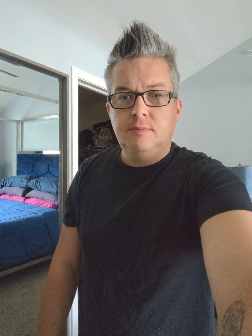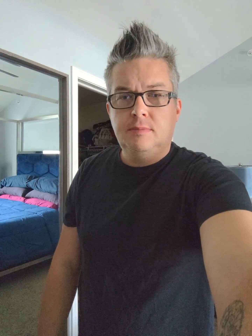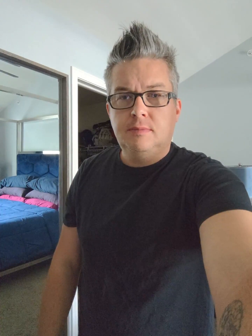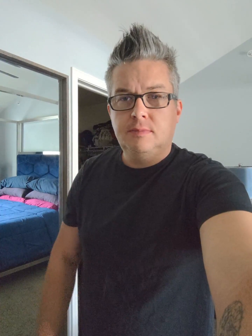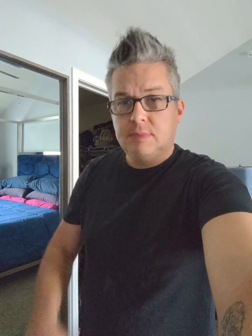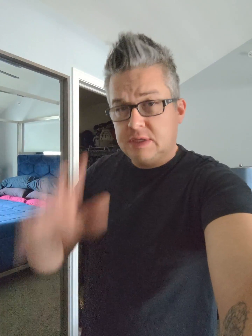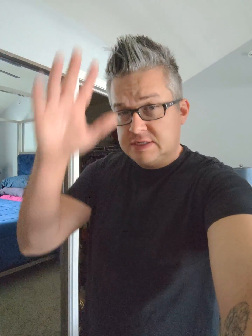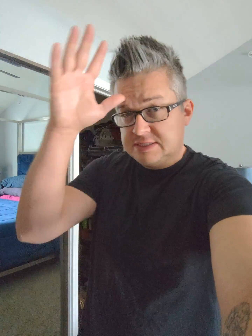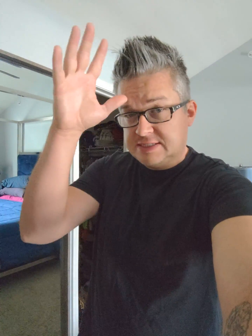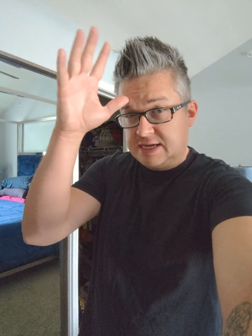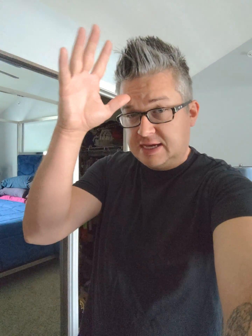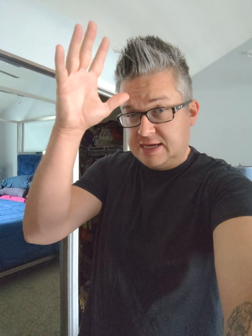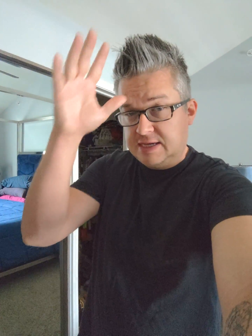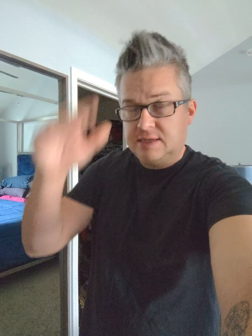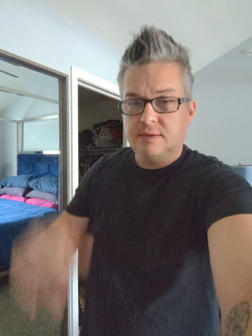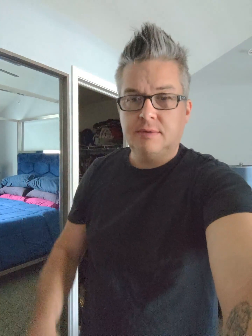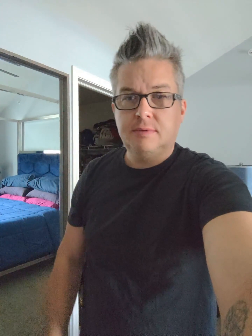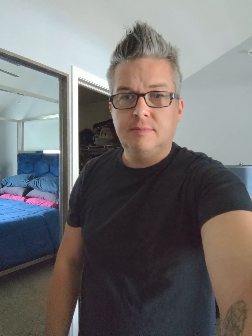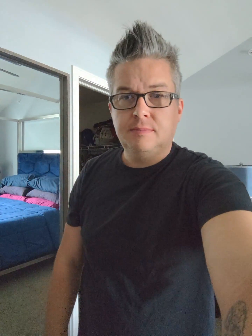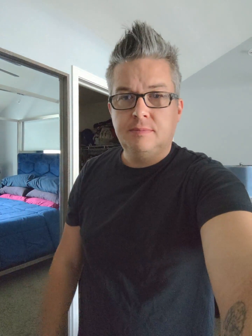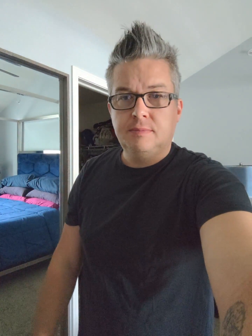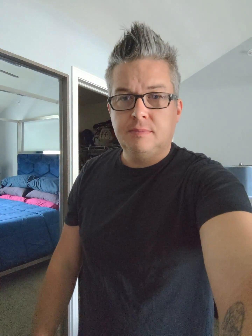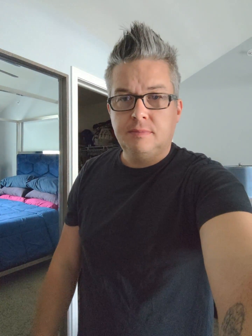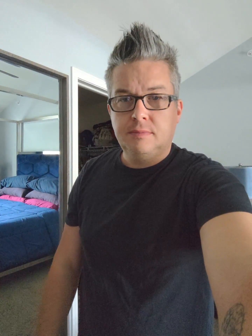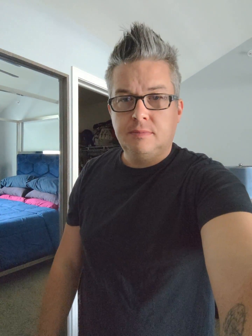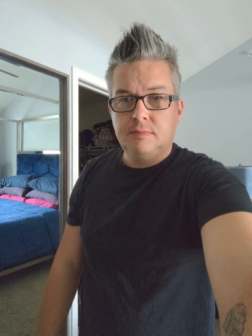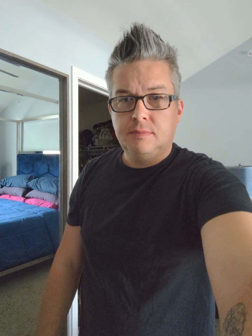daddy